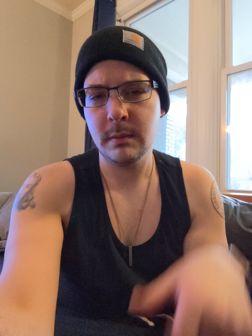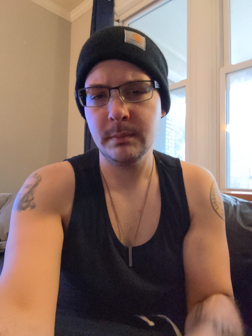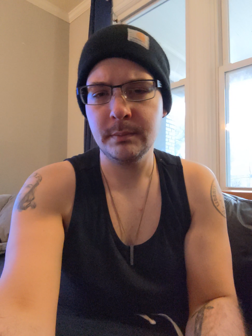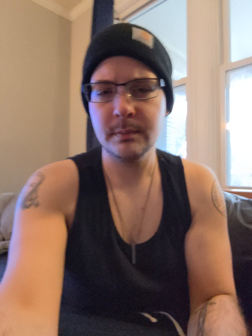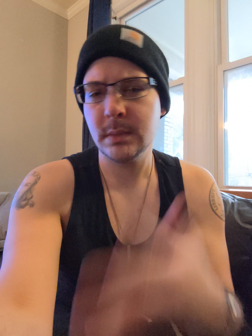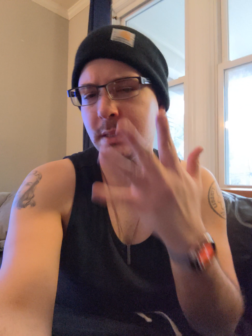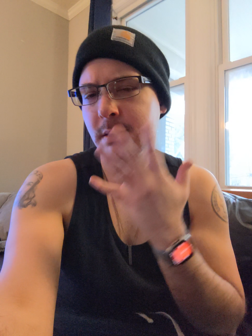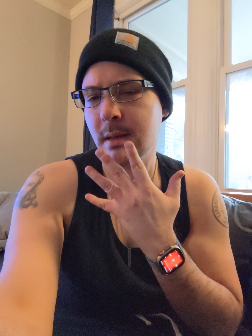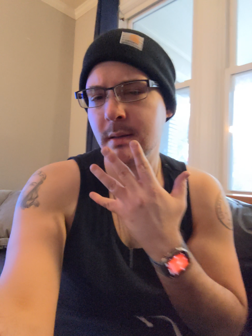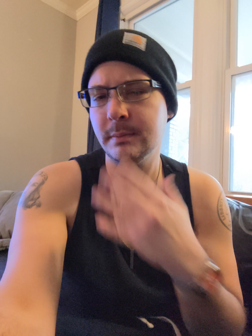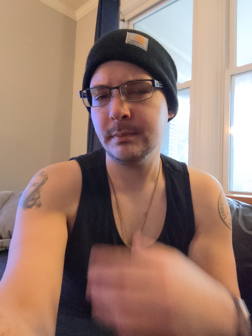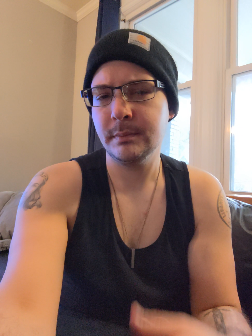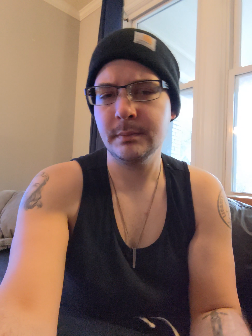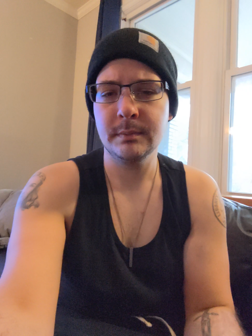sad